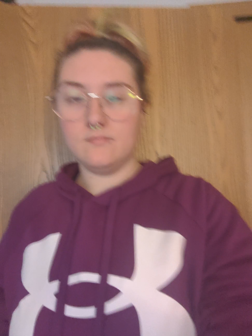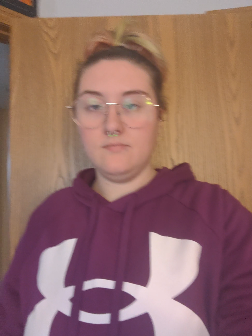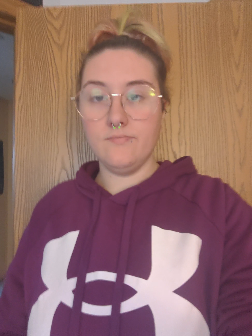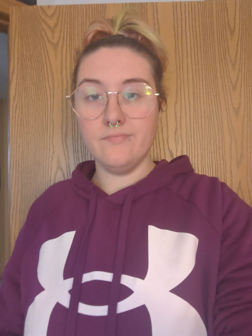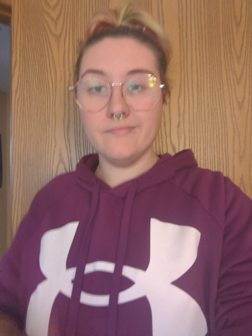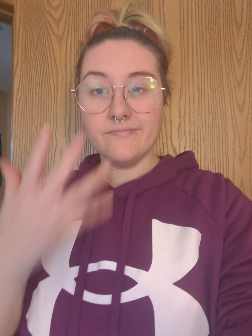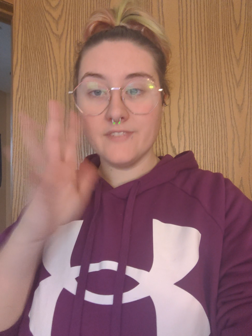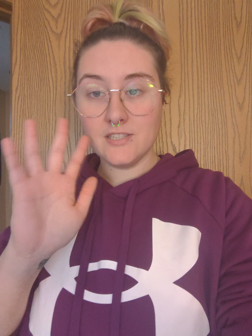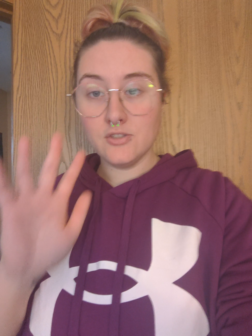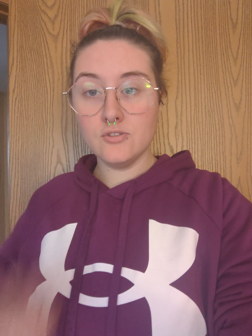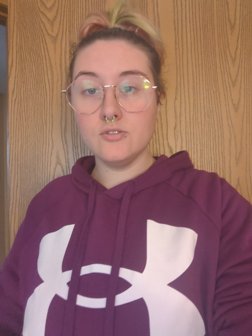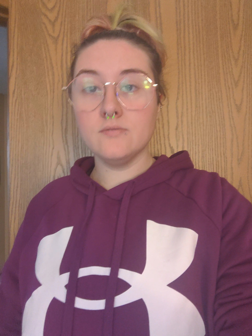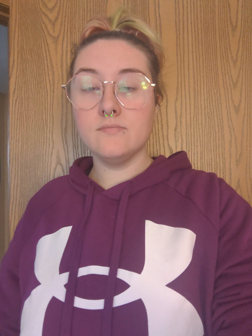finish